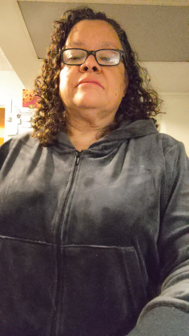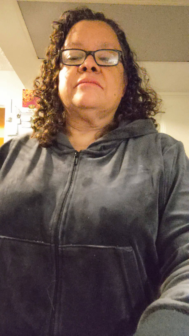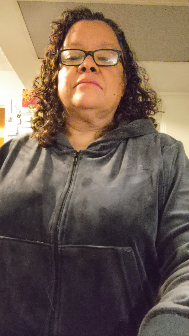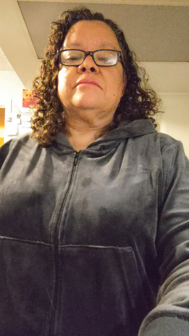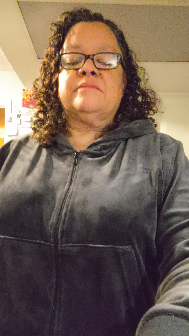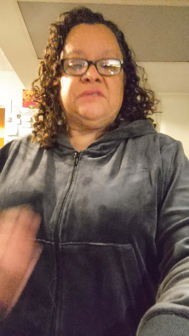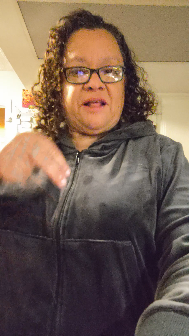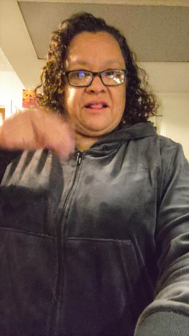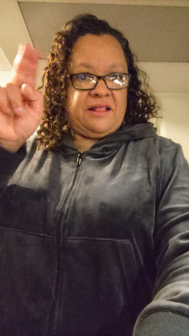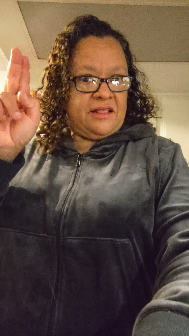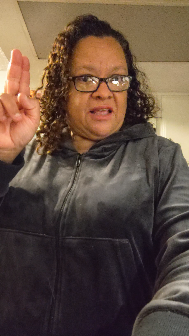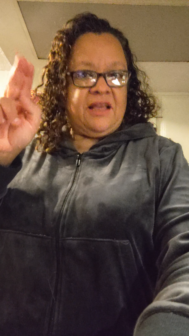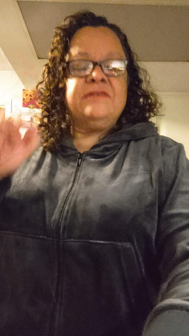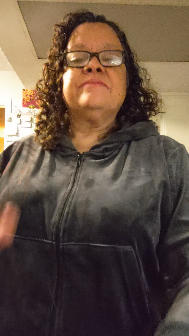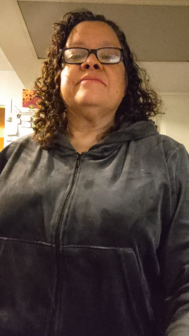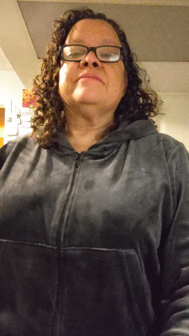lick